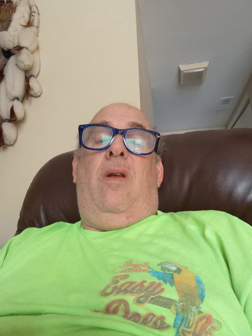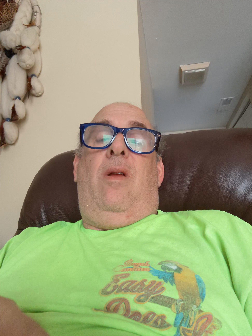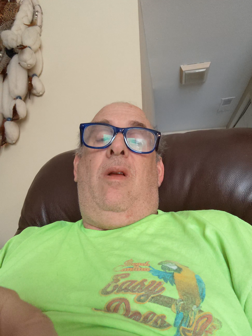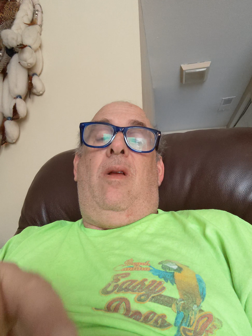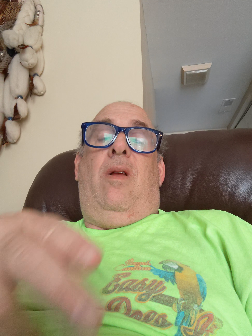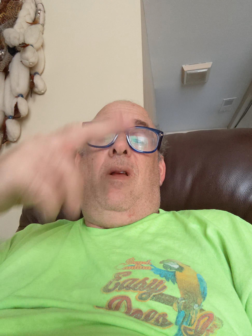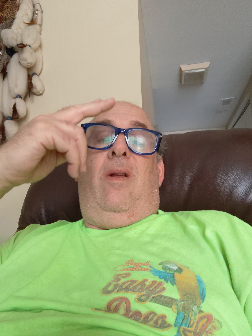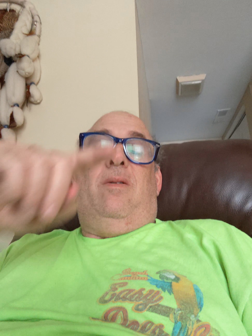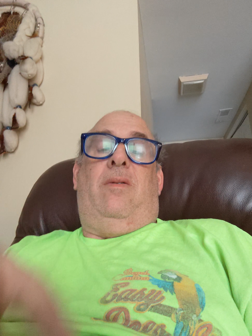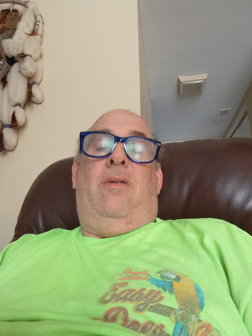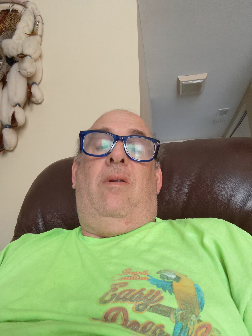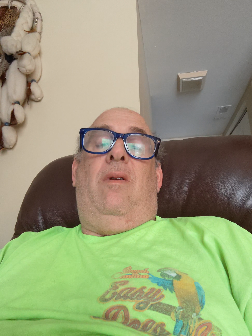high